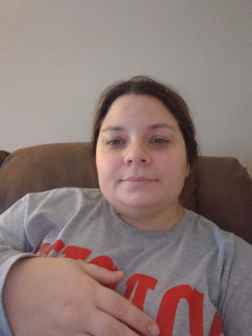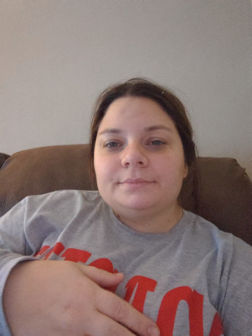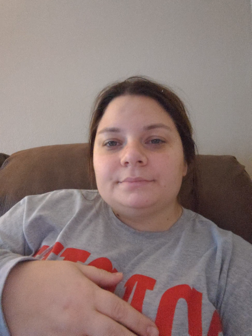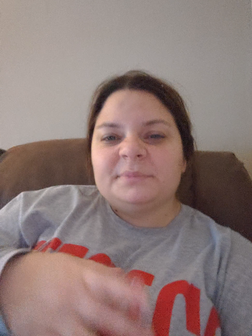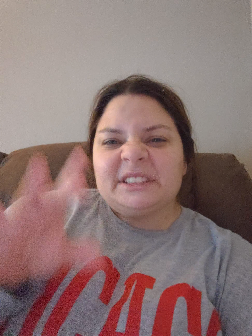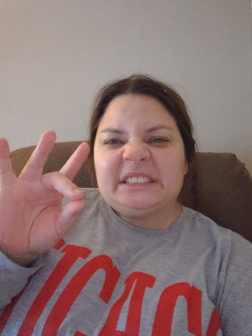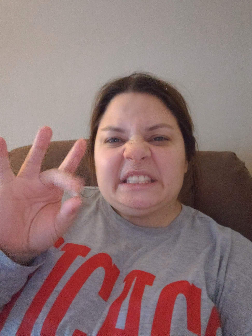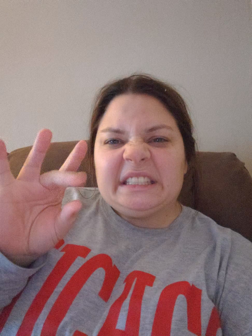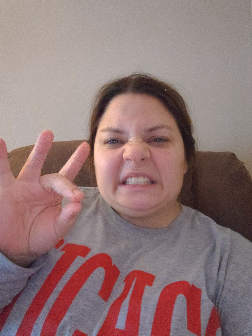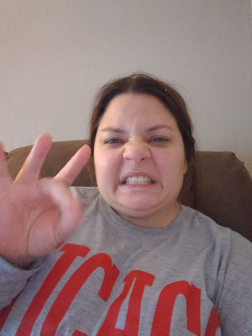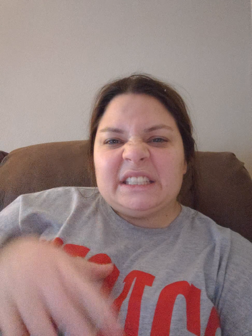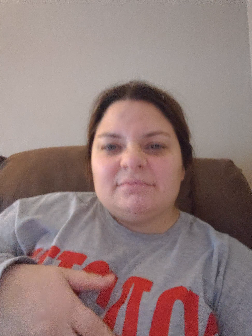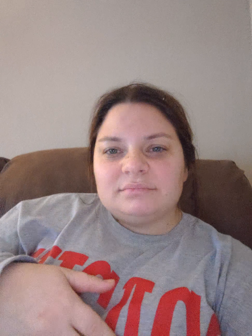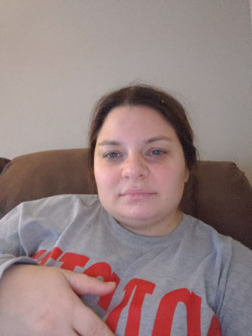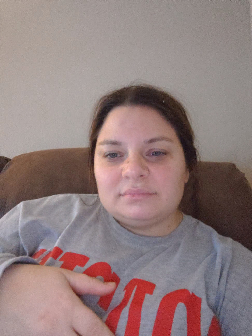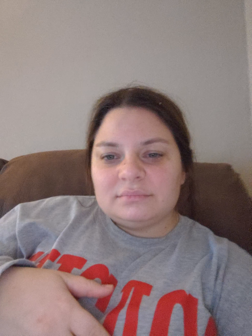sticky